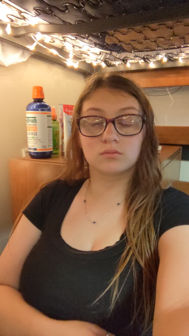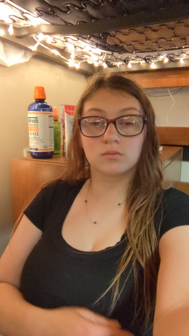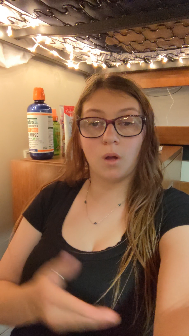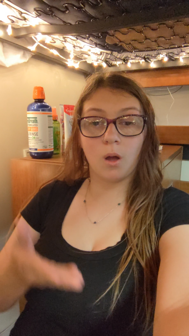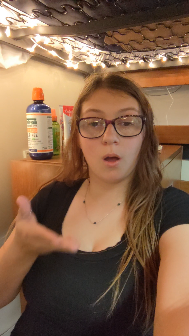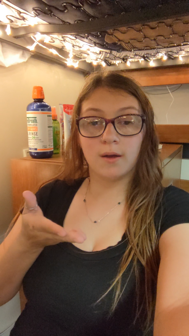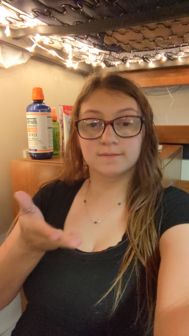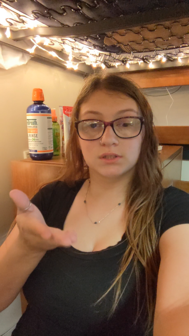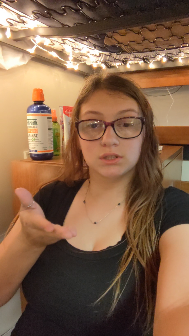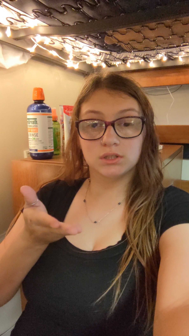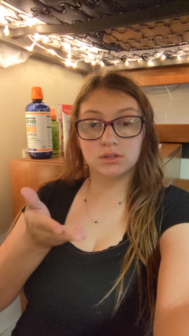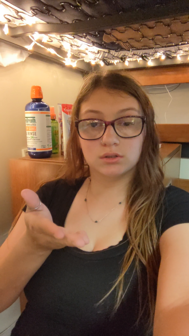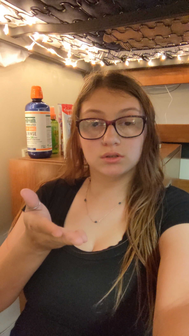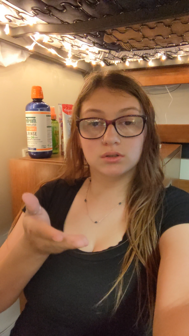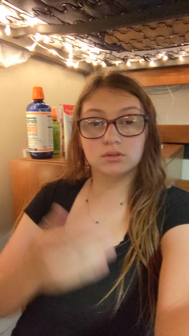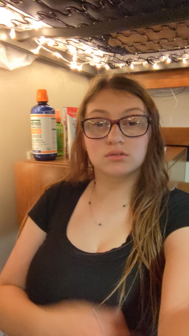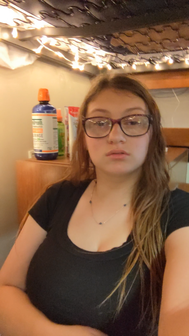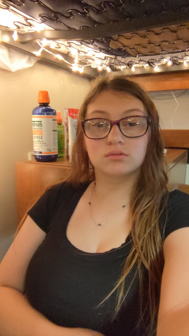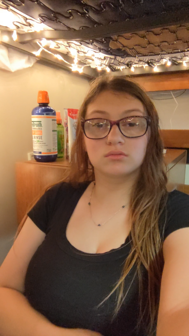oven